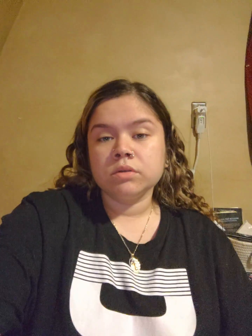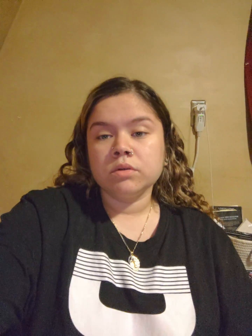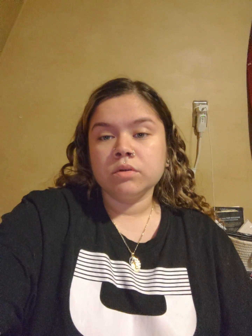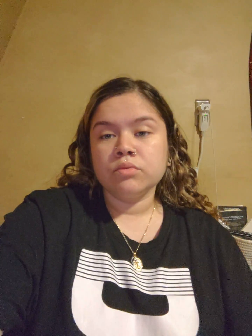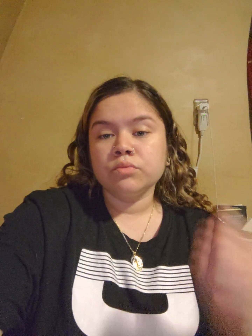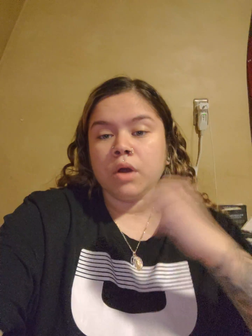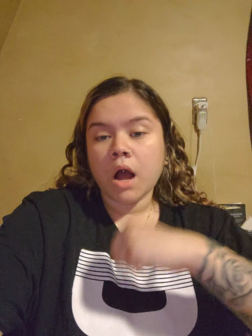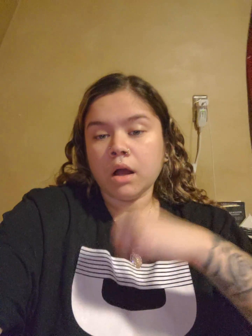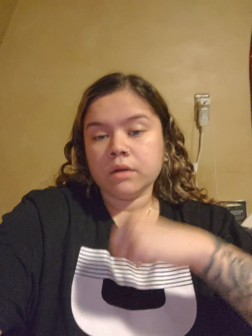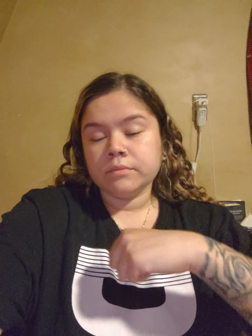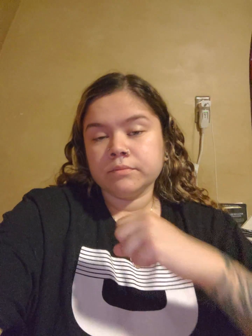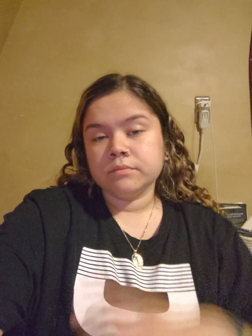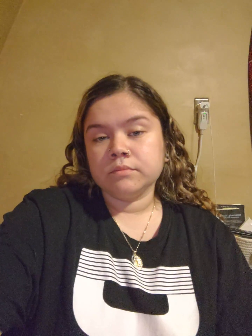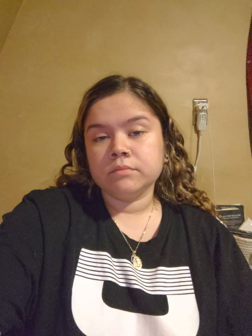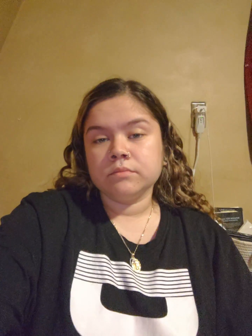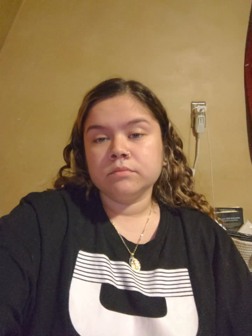rock